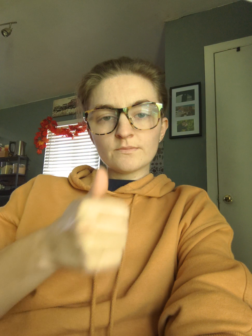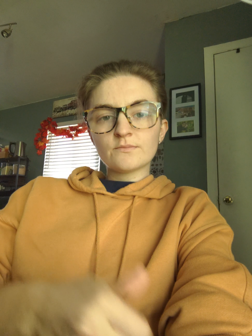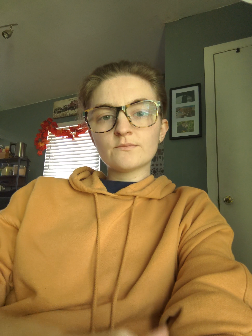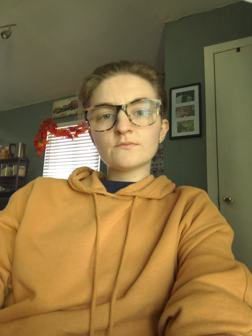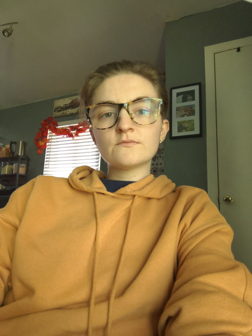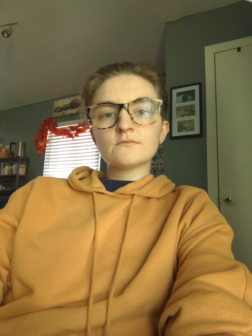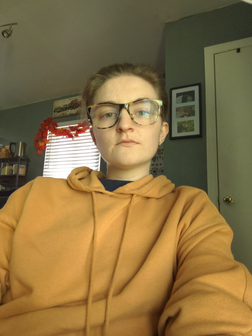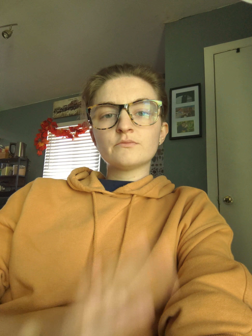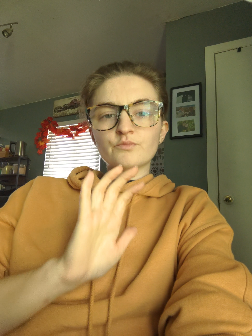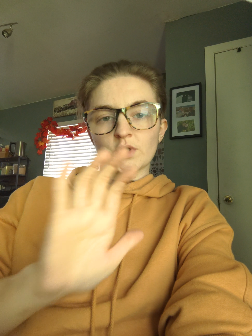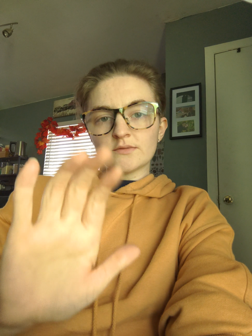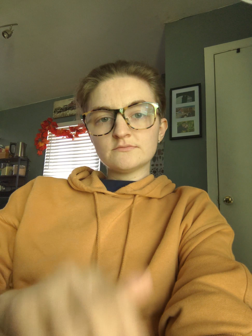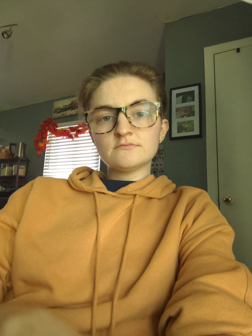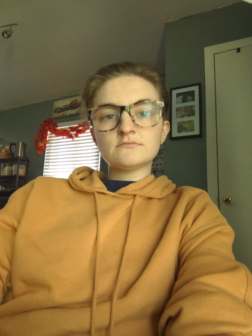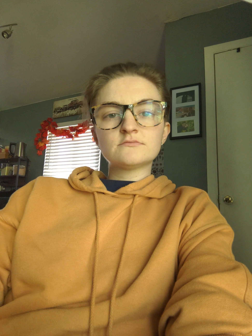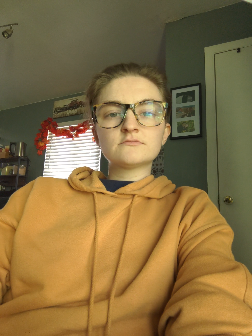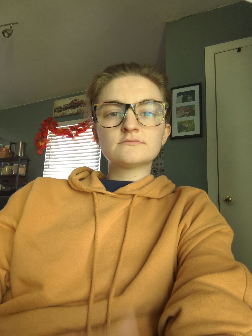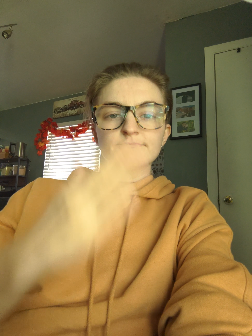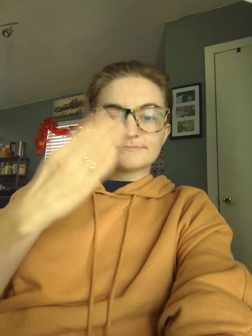push